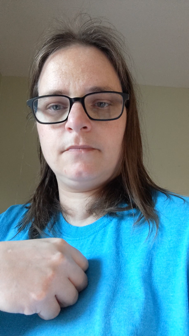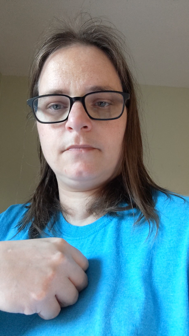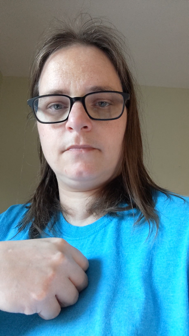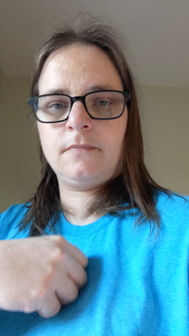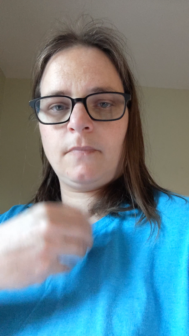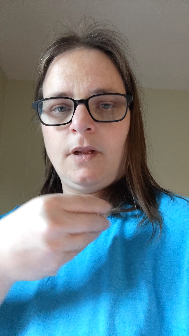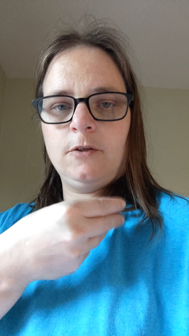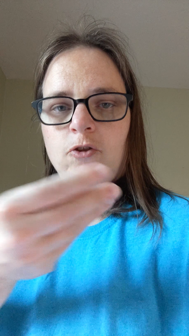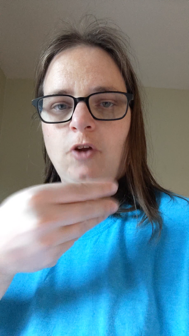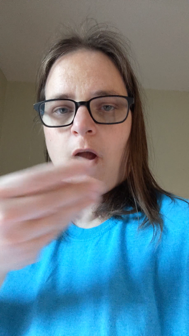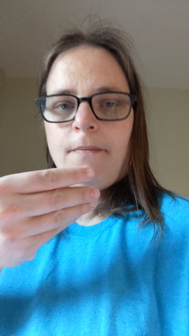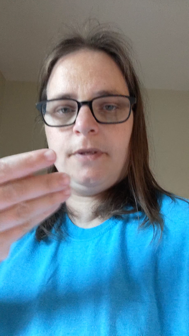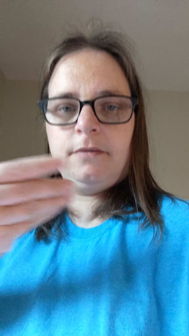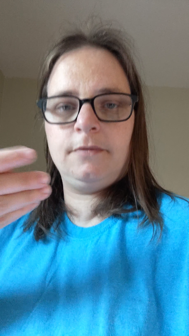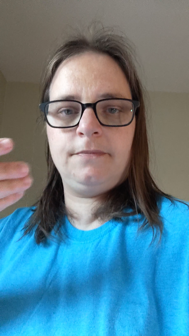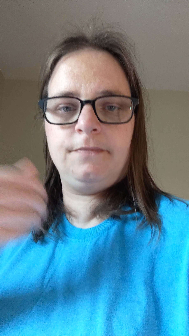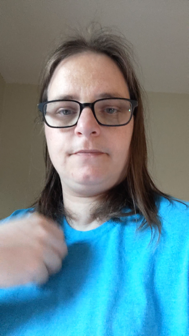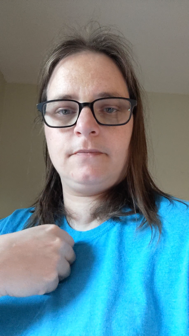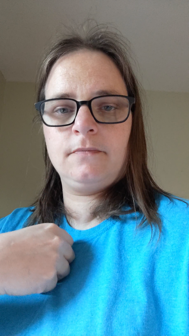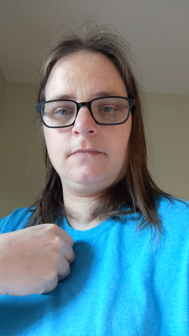shopping